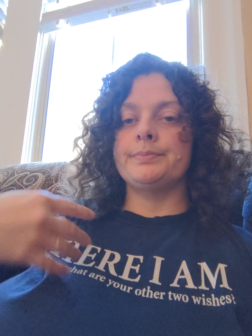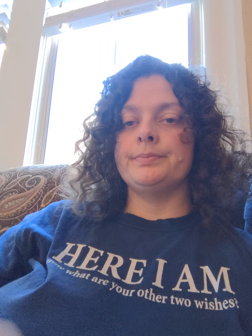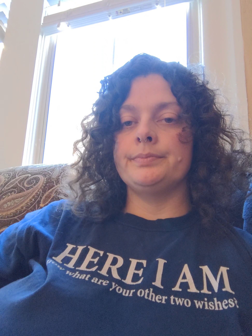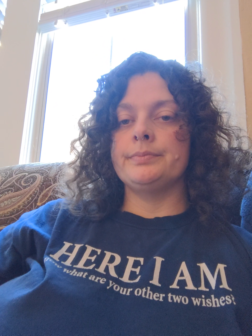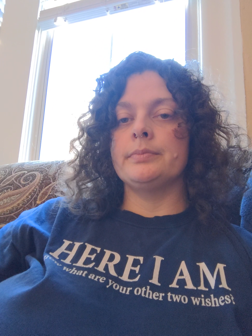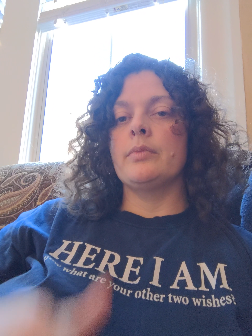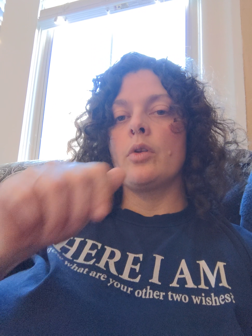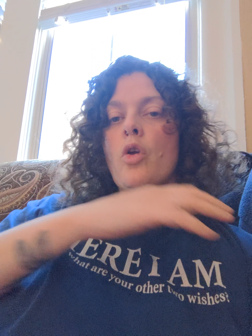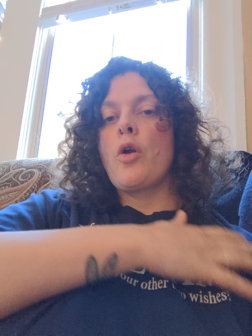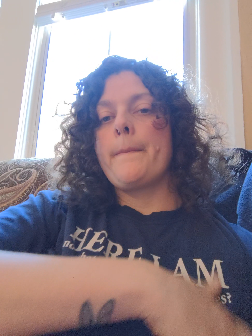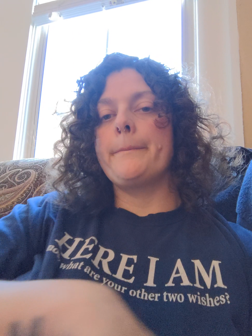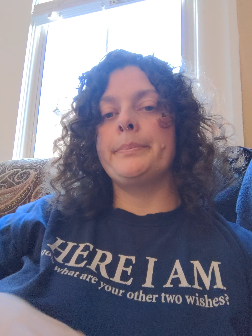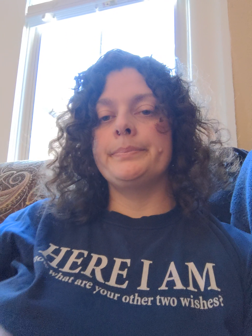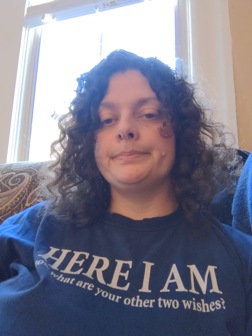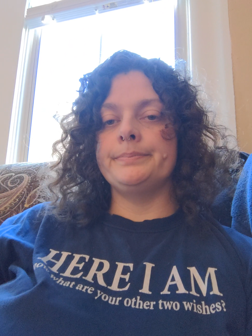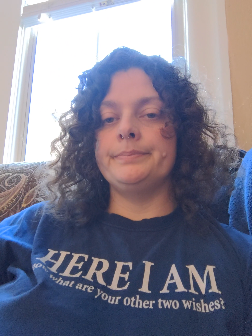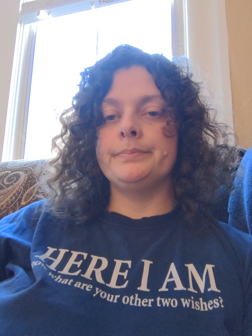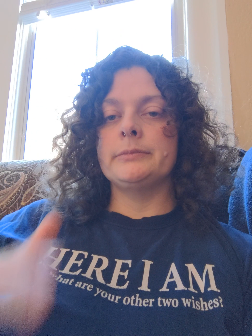arm